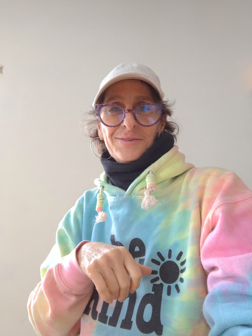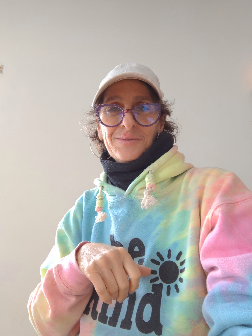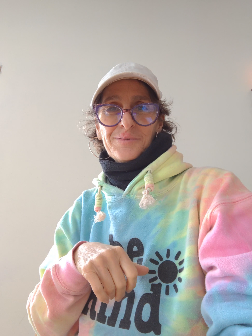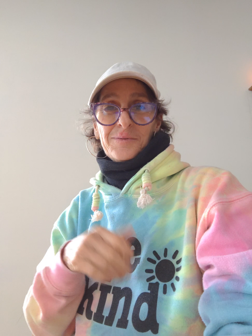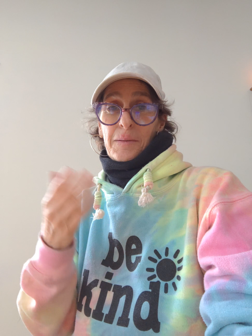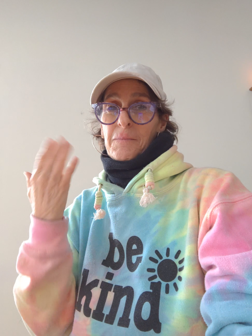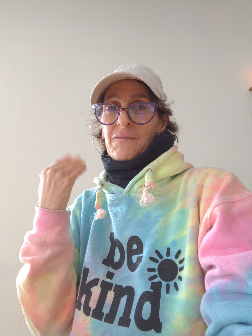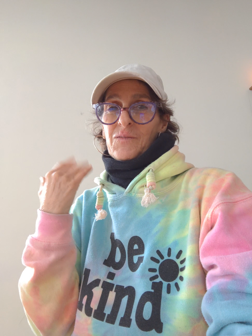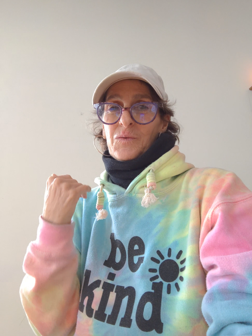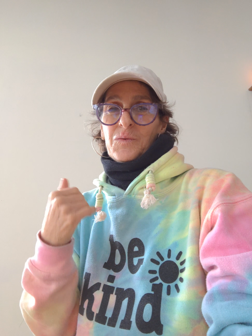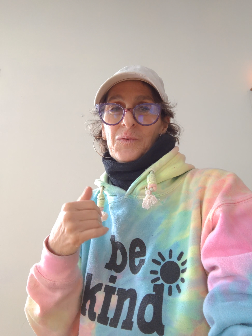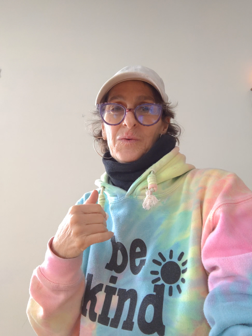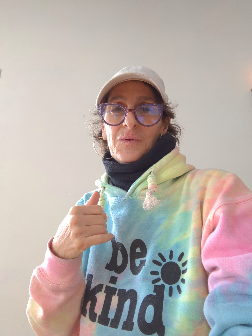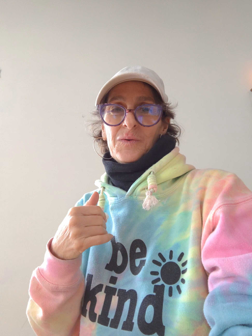before